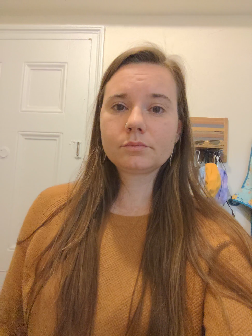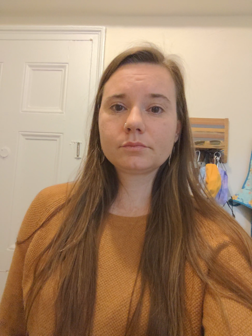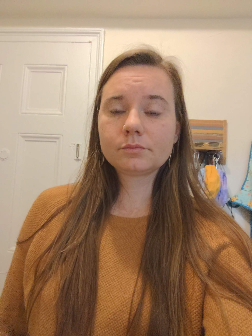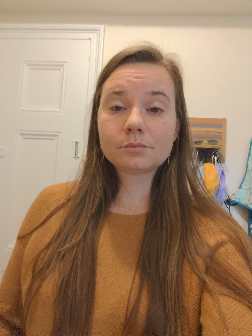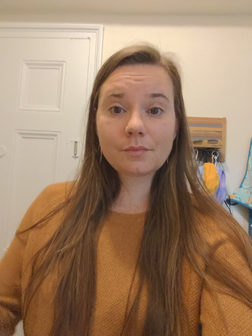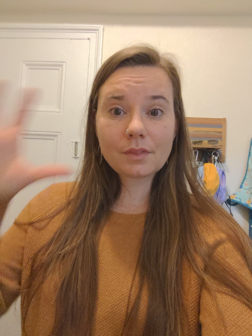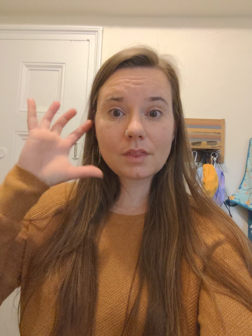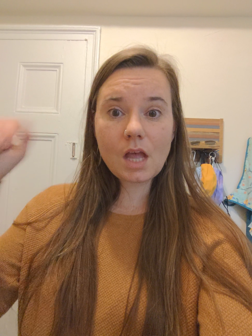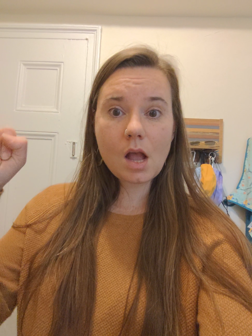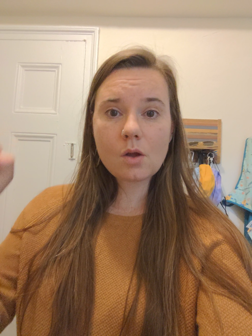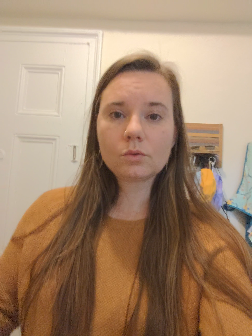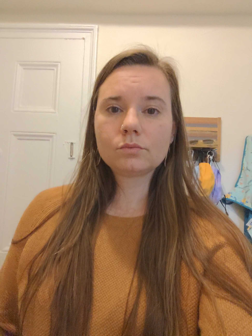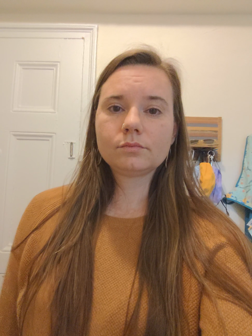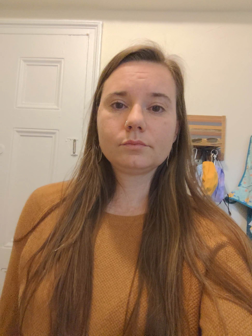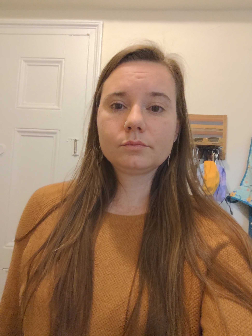loud